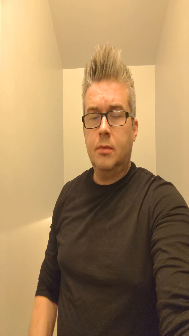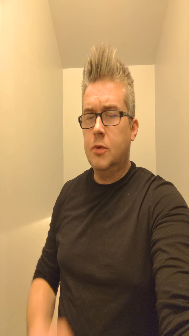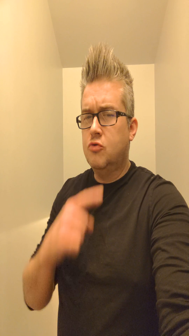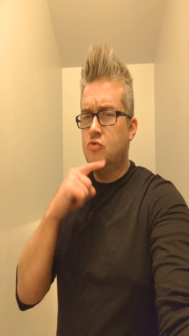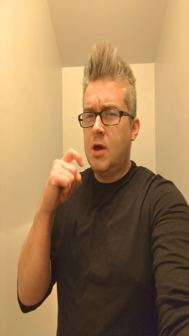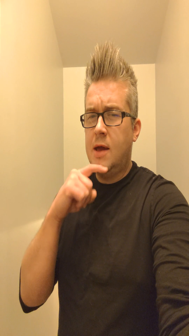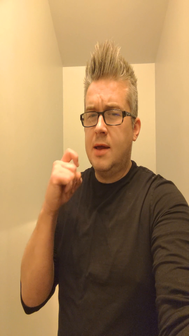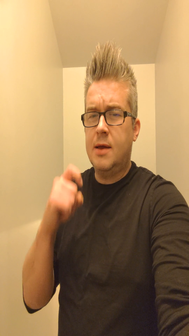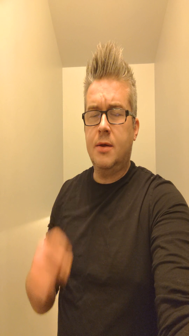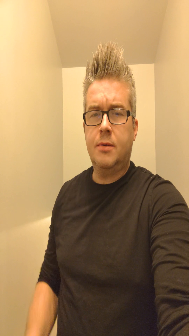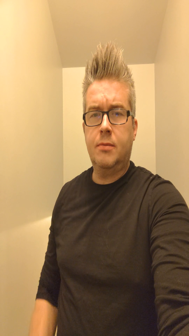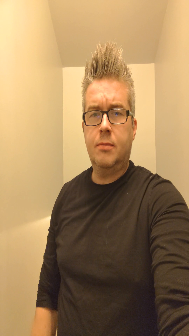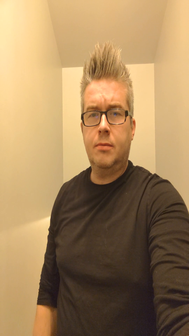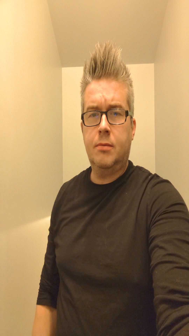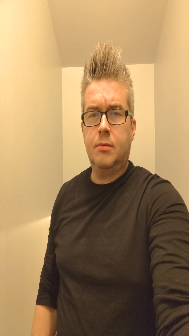dryer